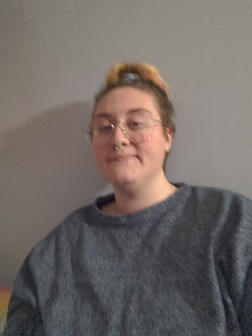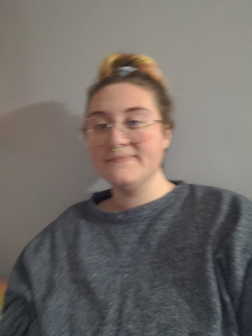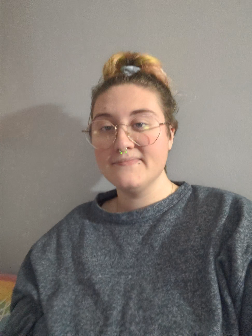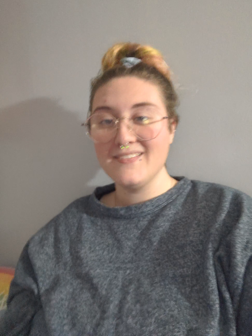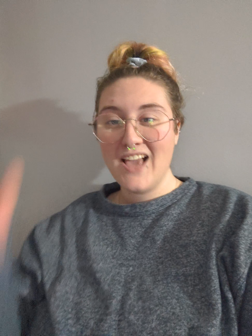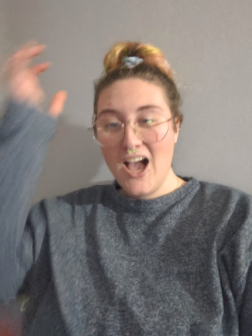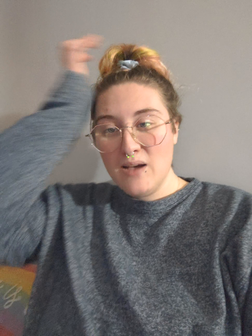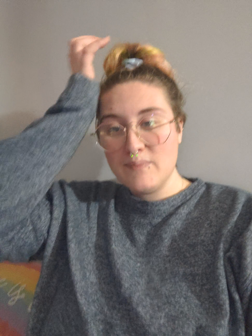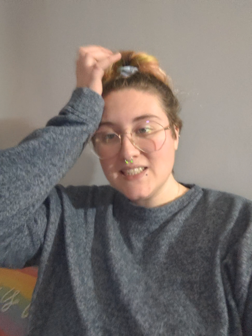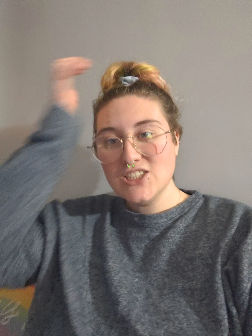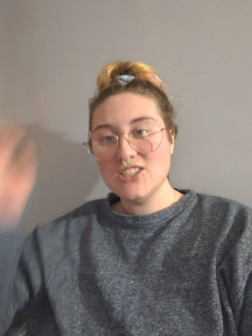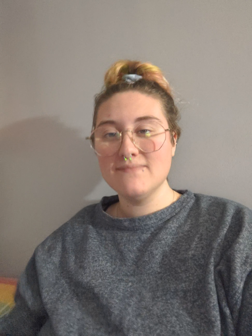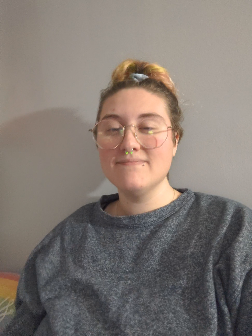garbage